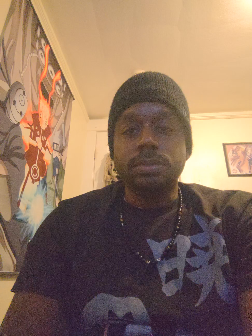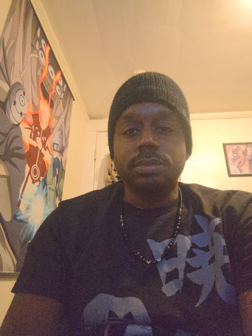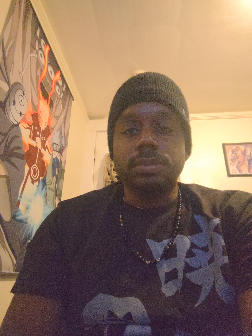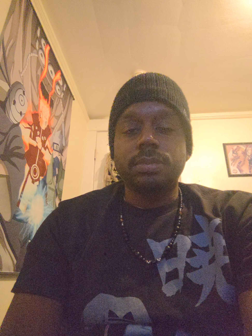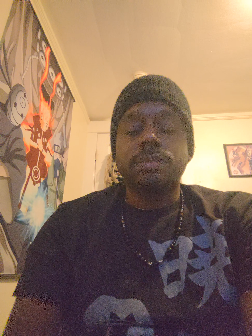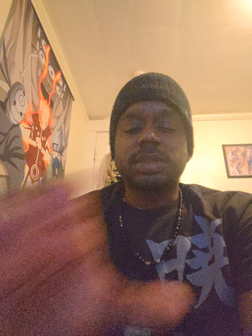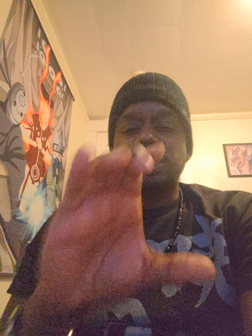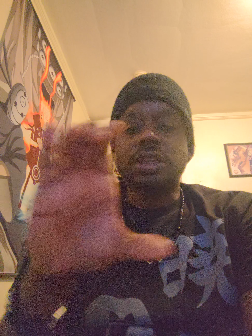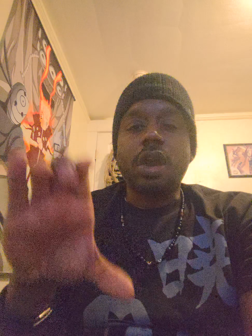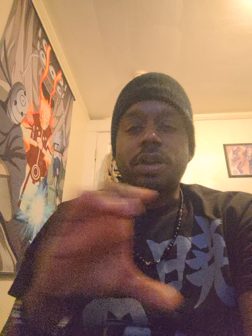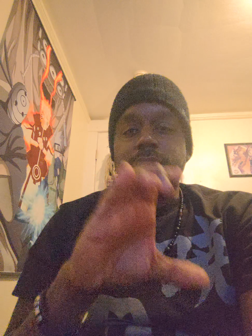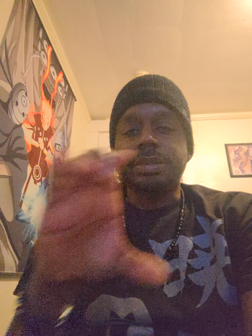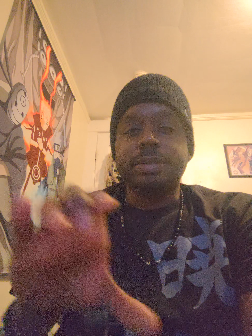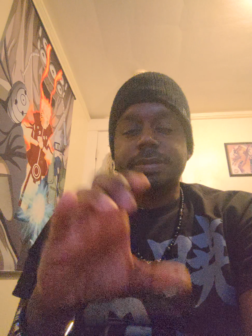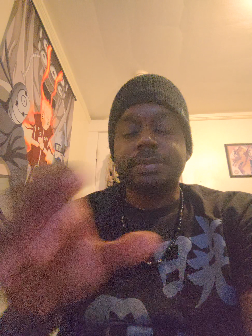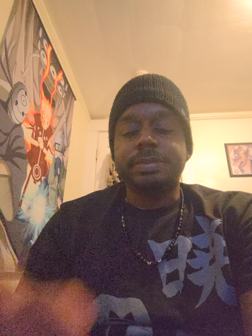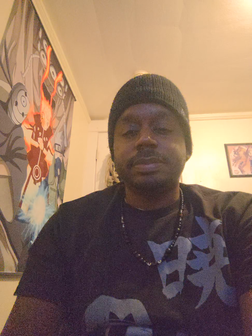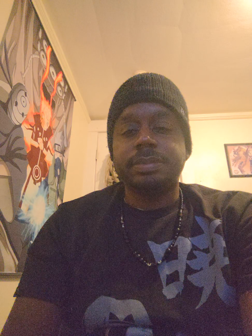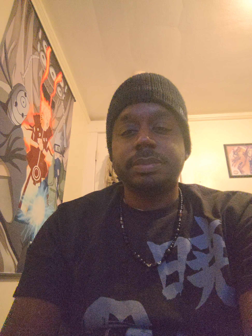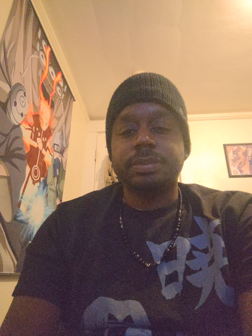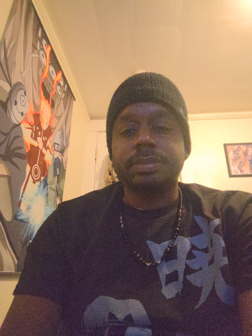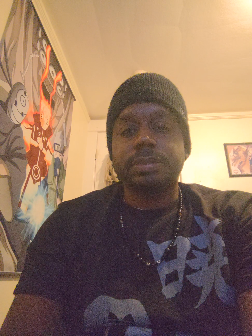chocolate